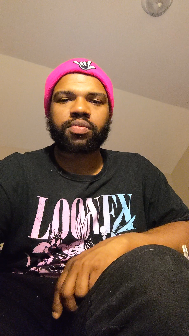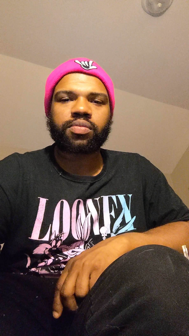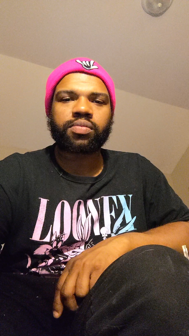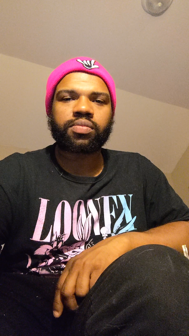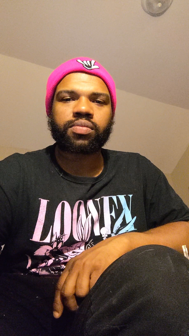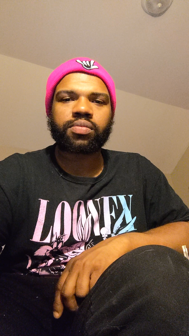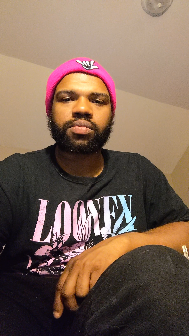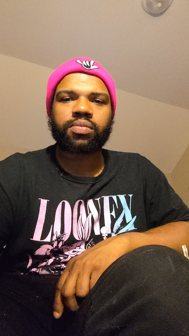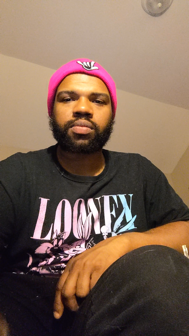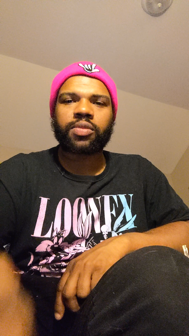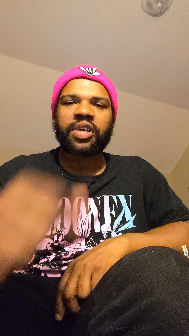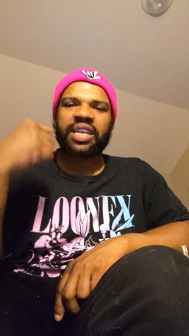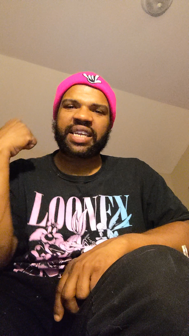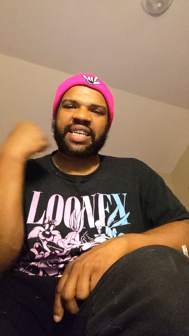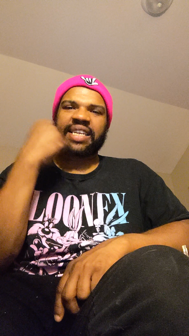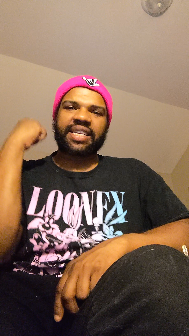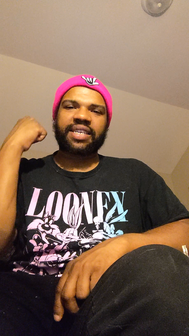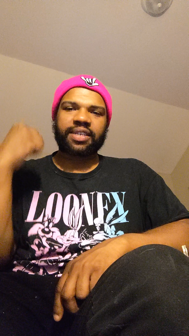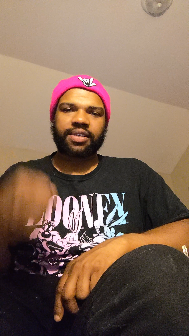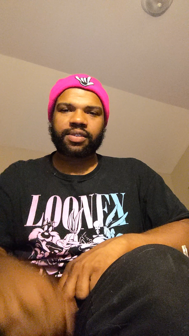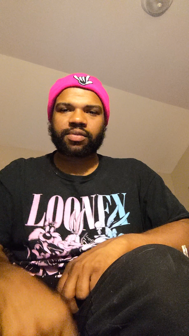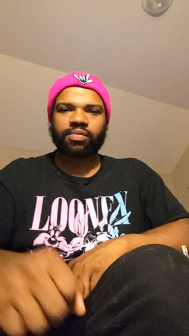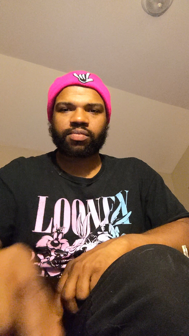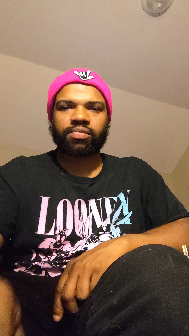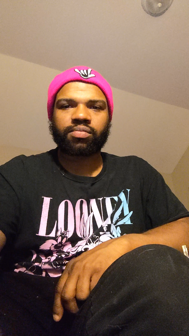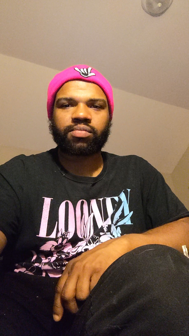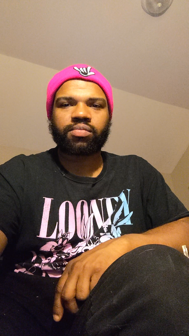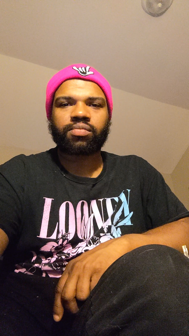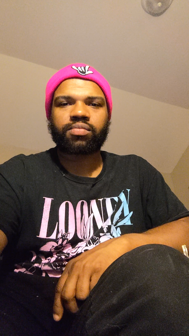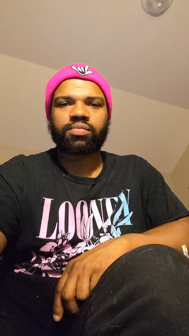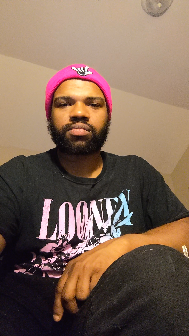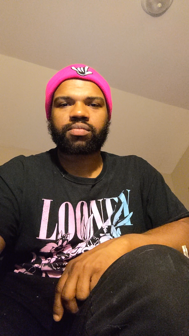hit